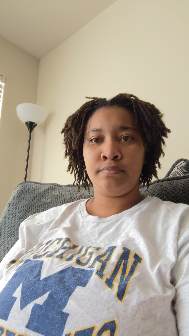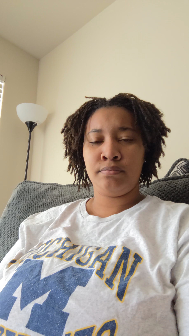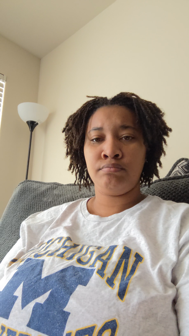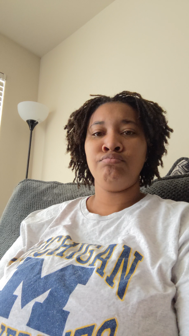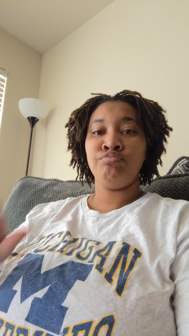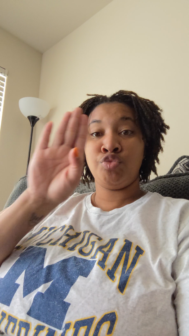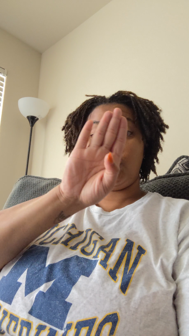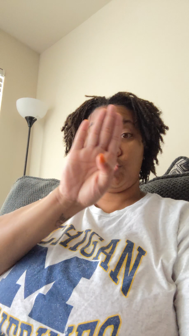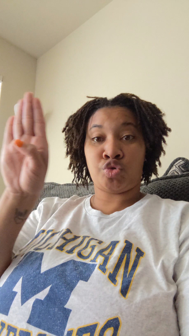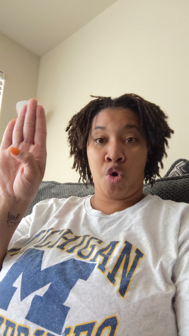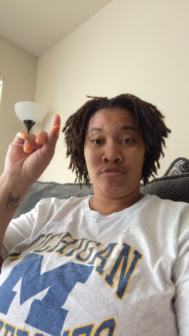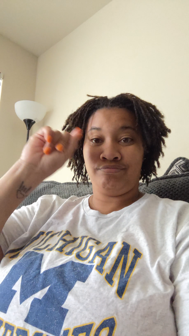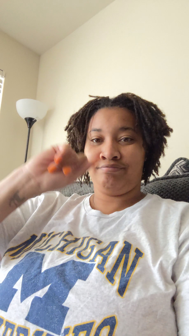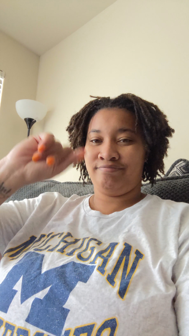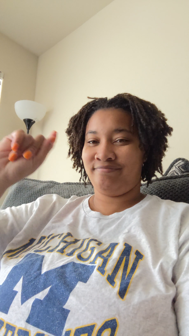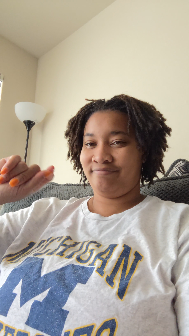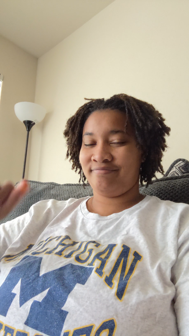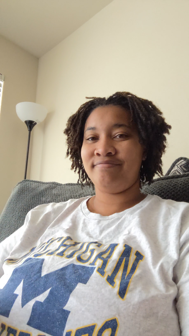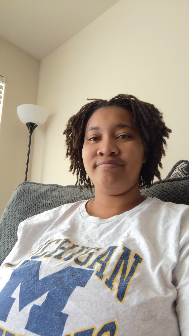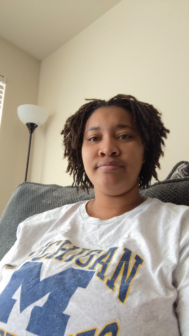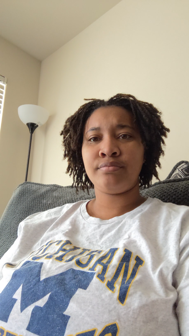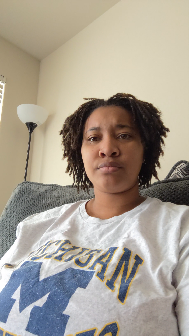chalk